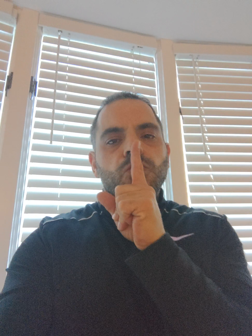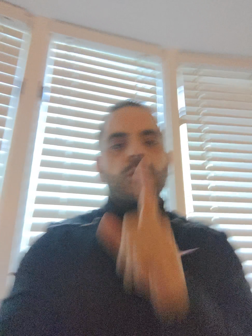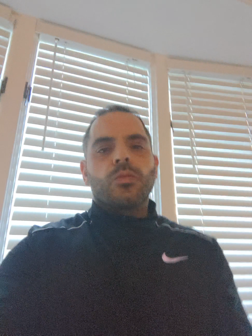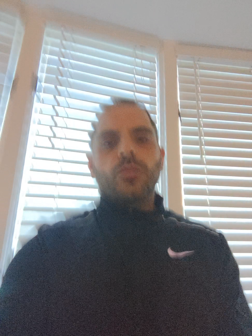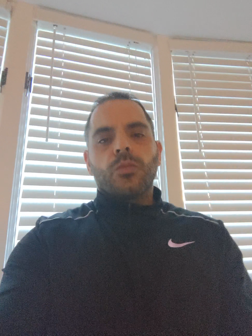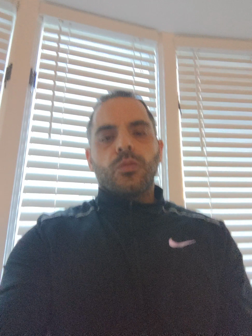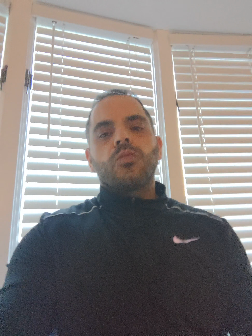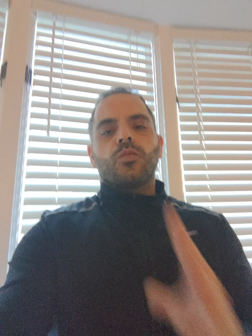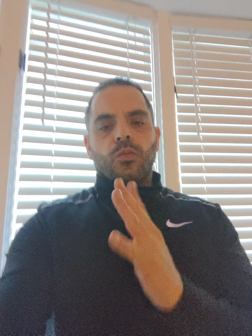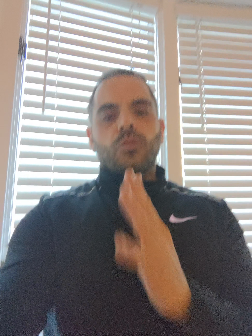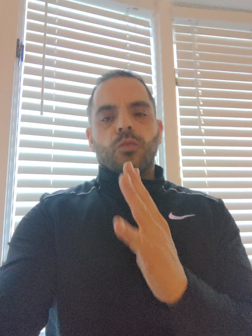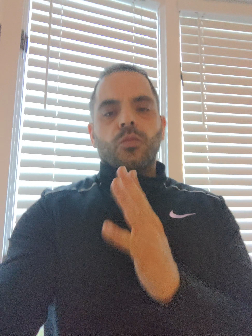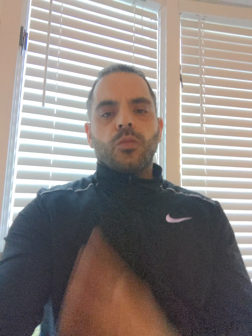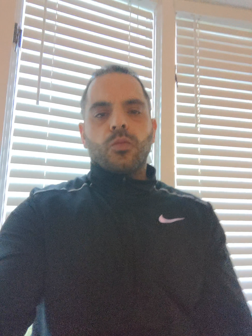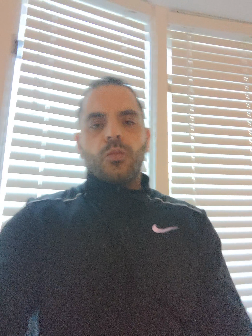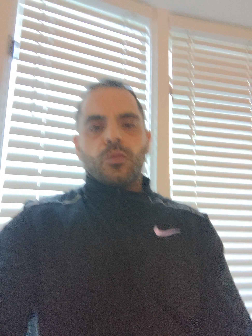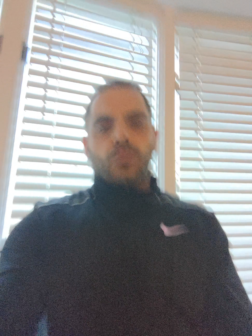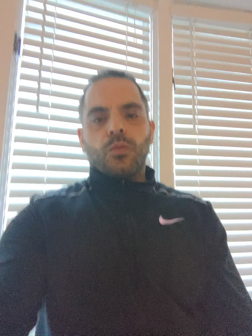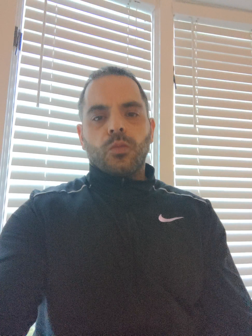fine